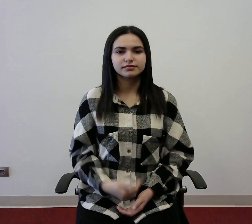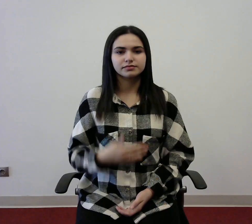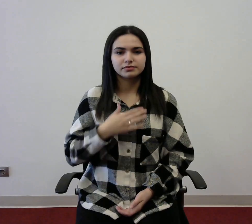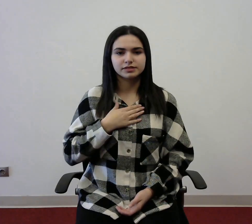mən